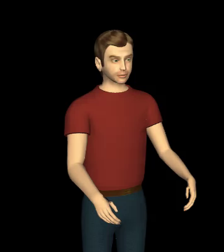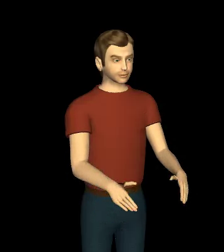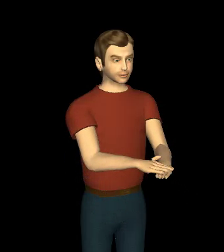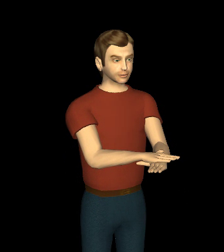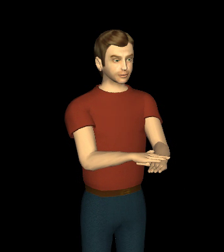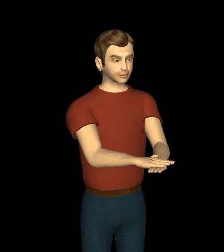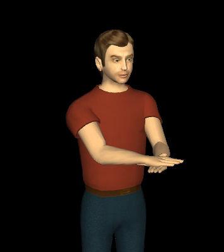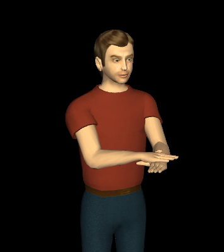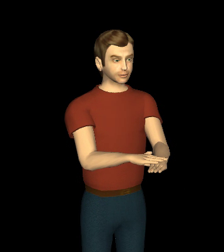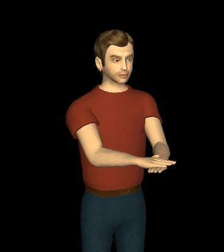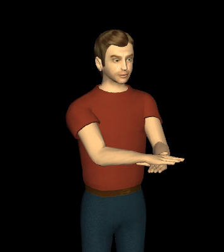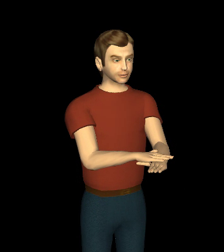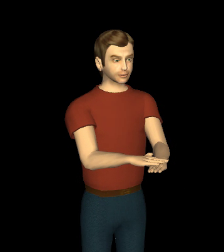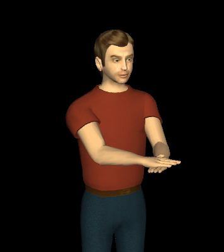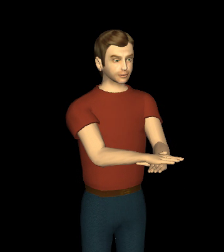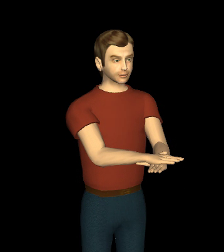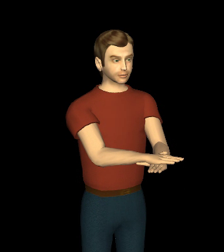مرهم